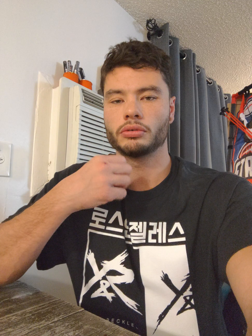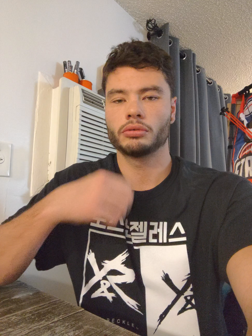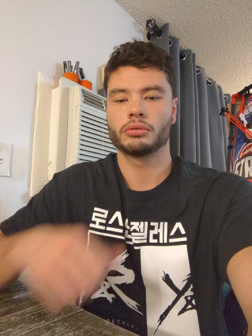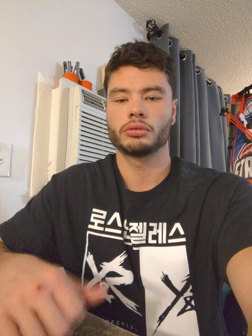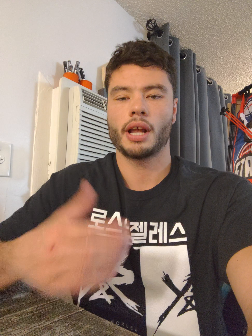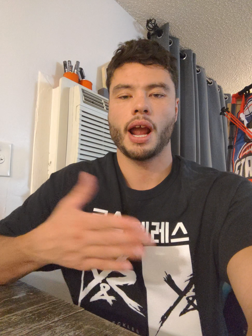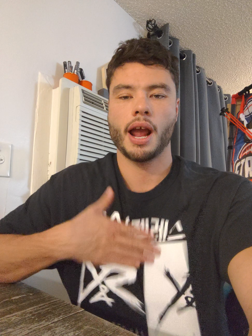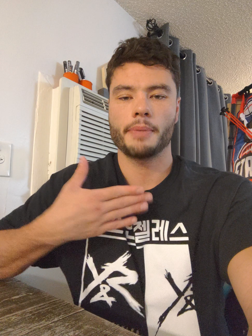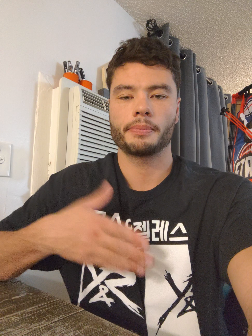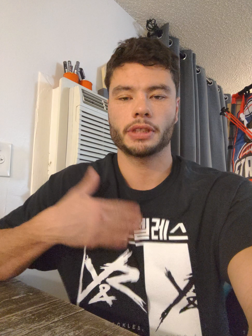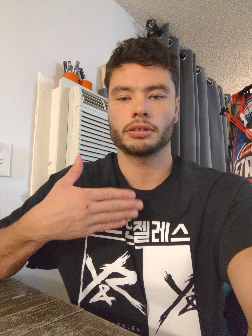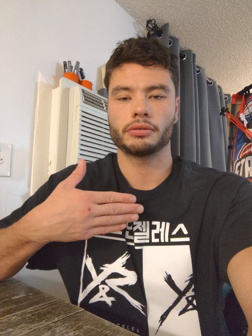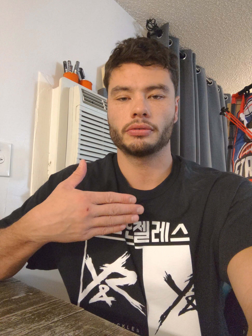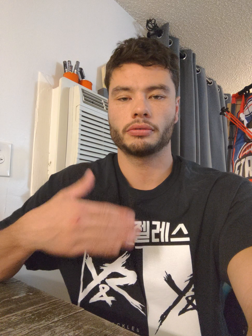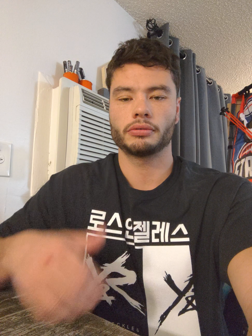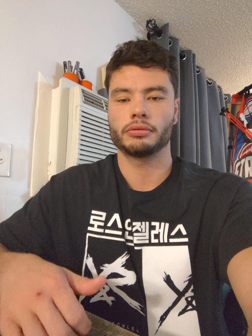happy